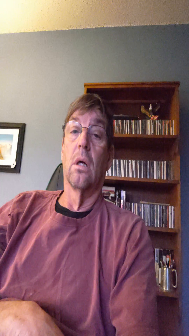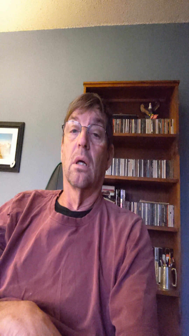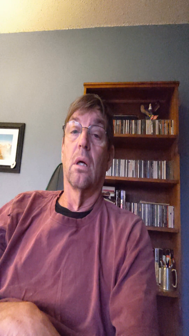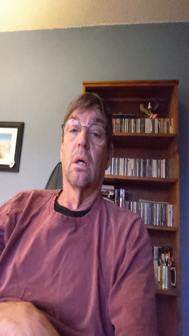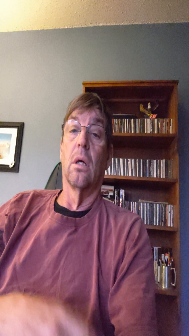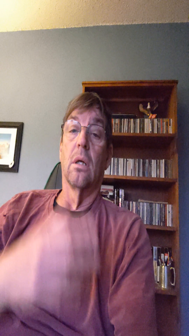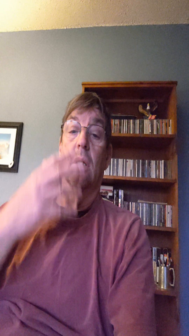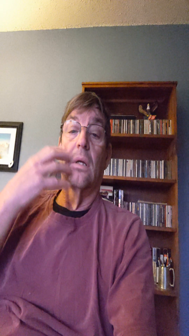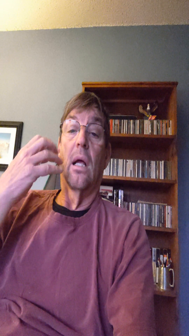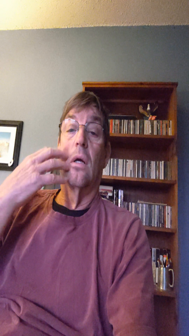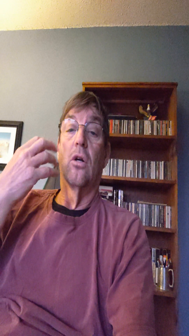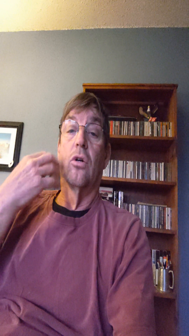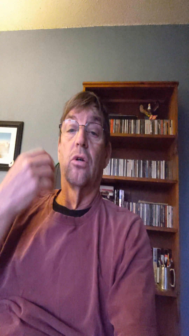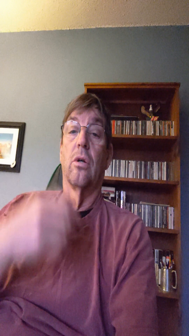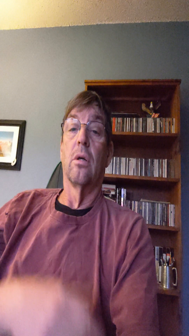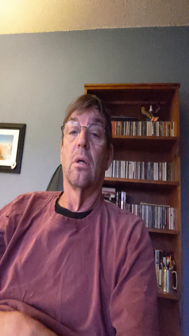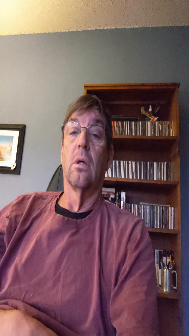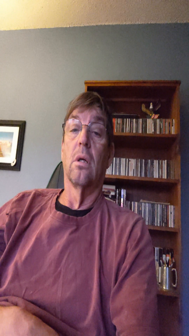tiger